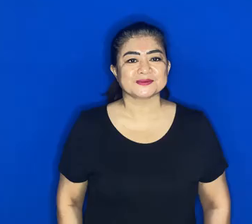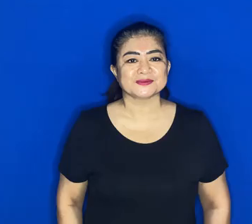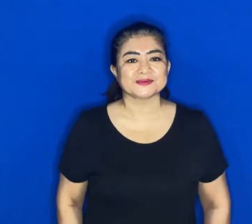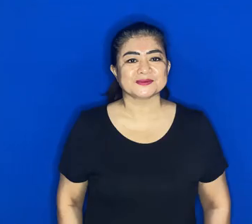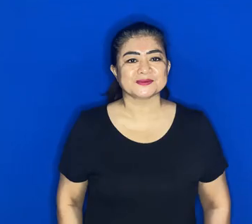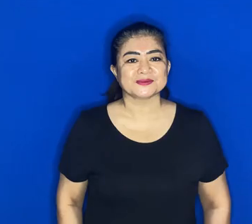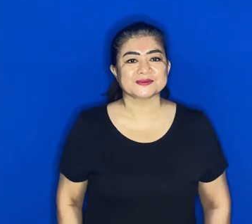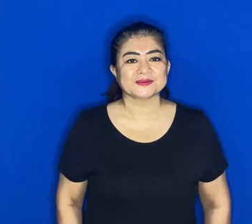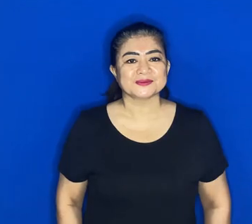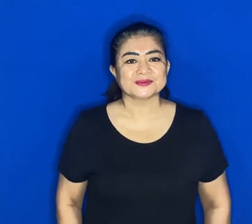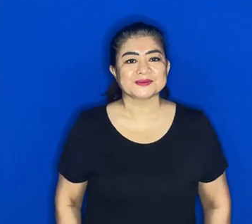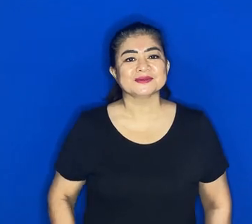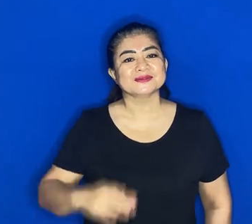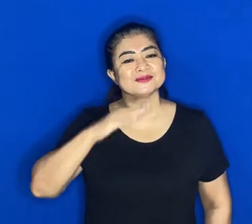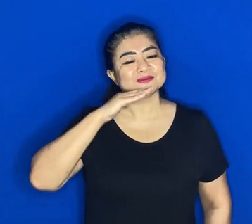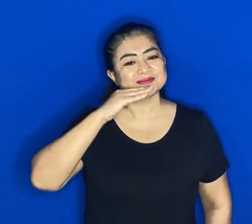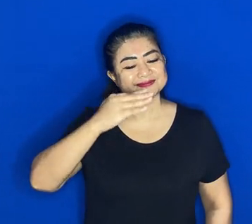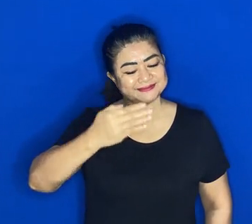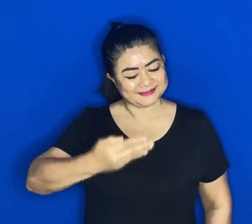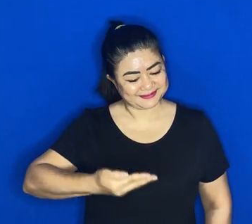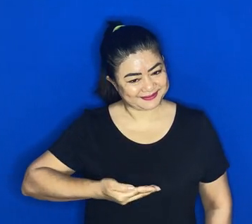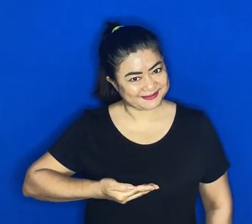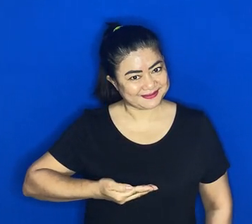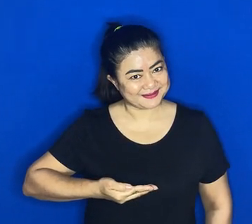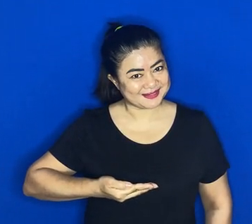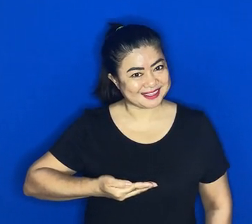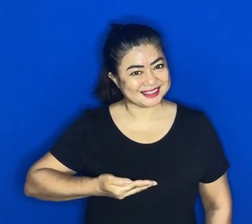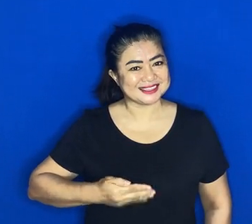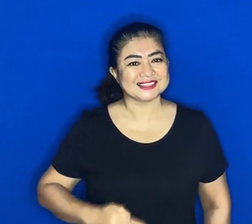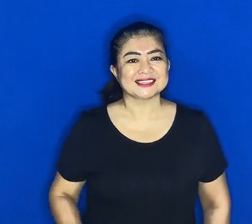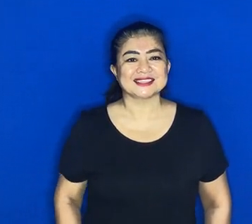youre welcome